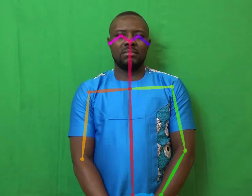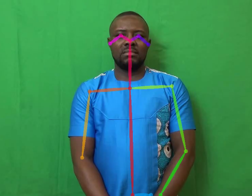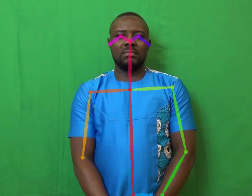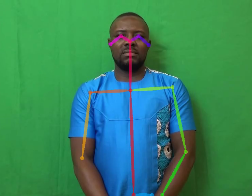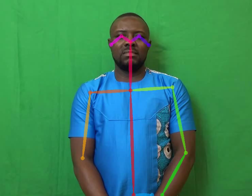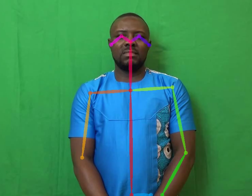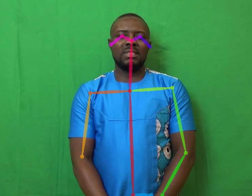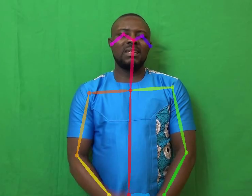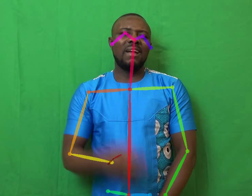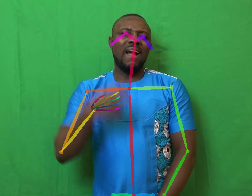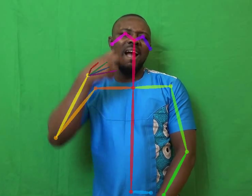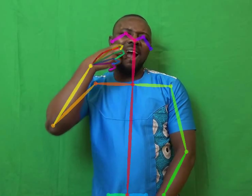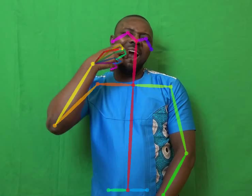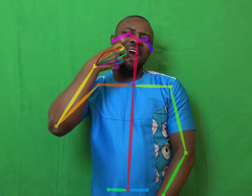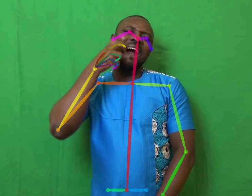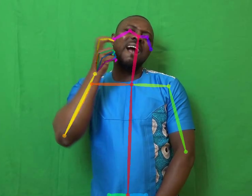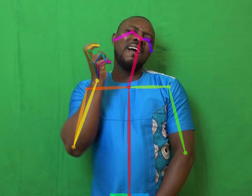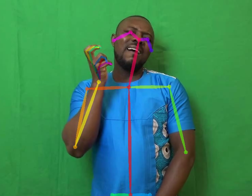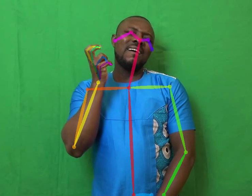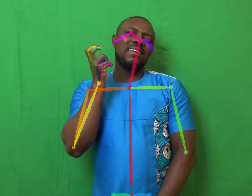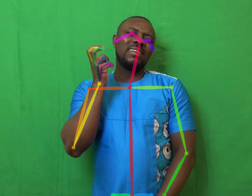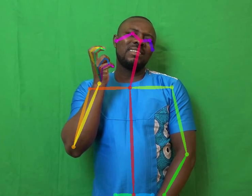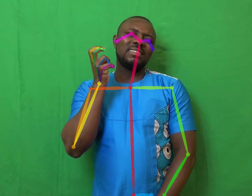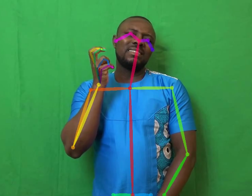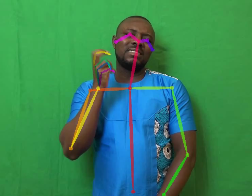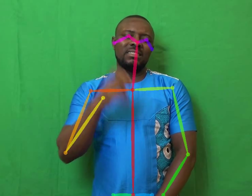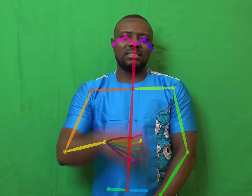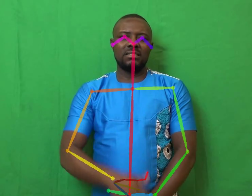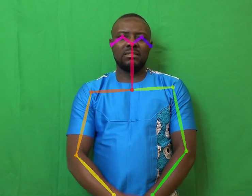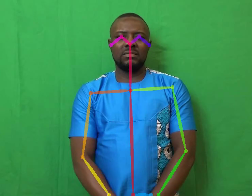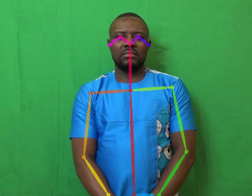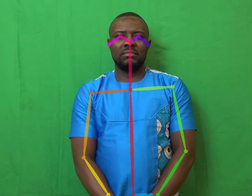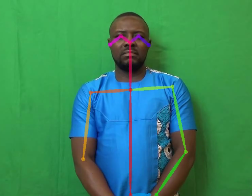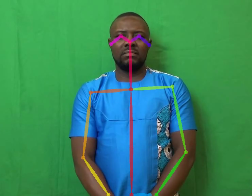dentist